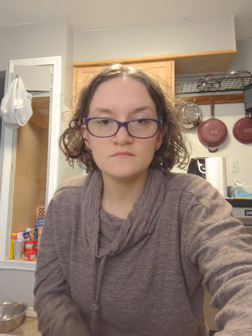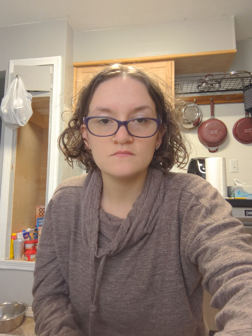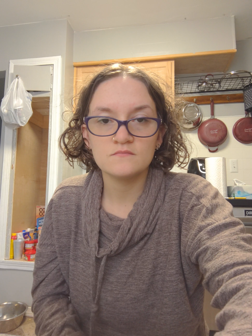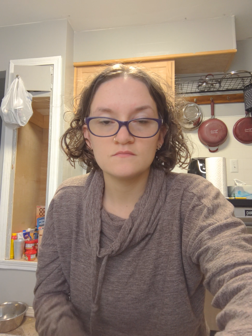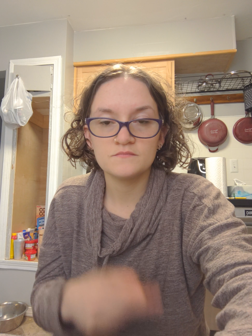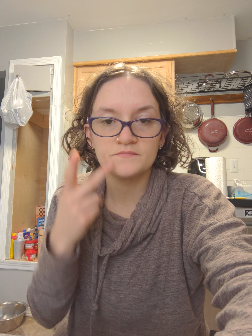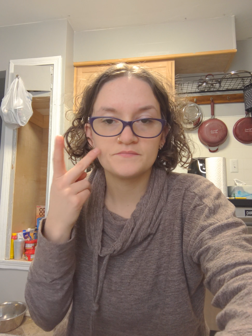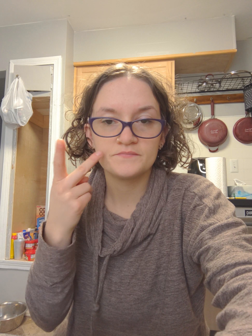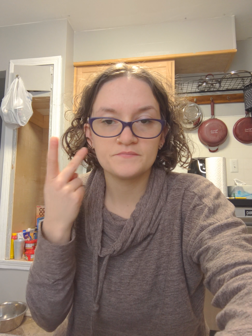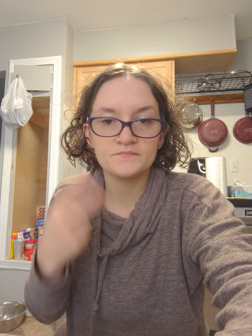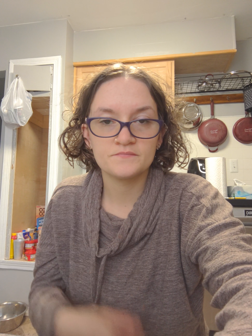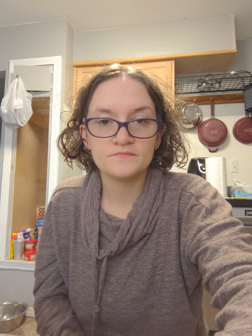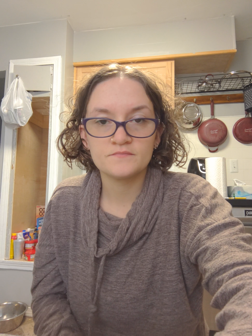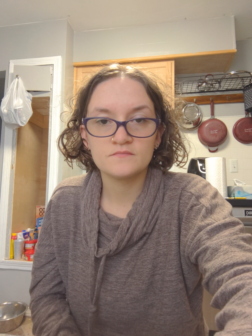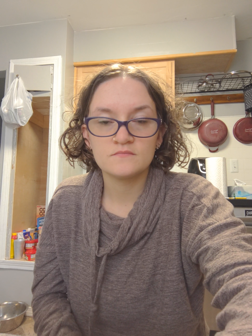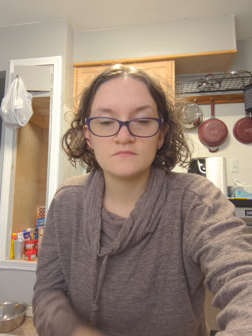kitty